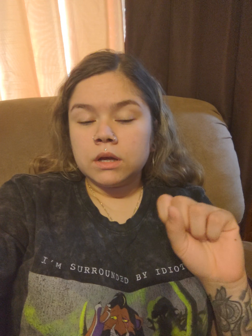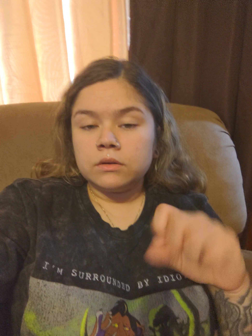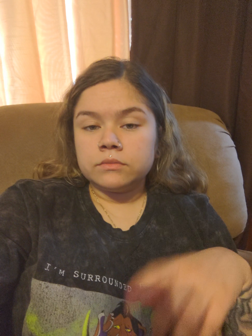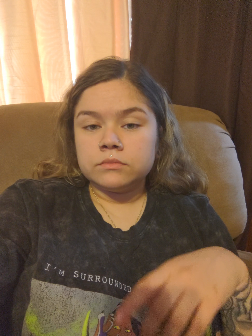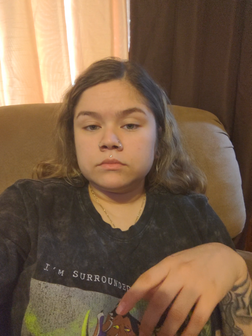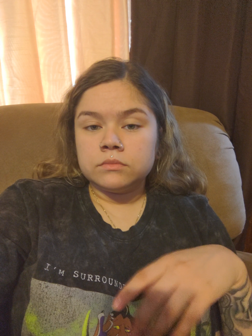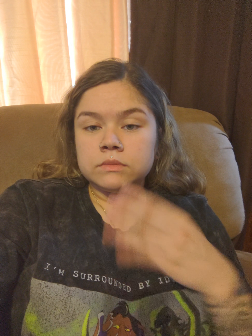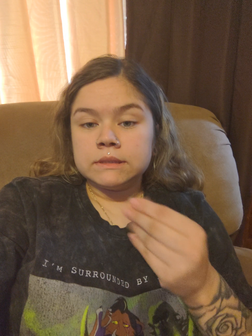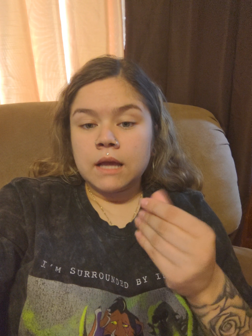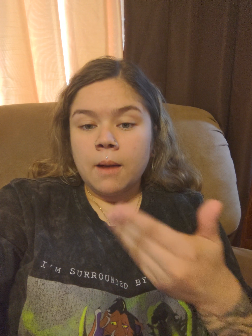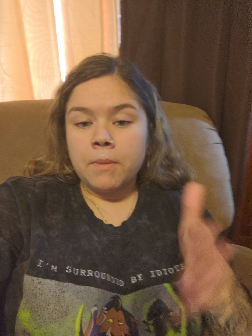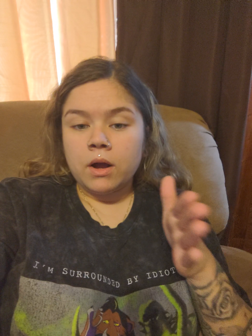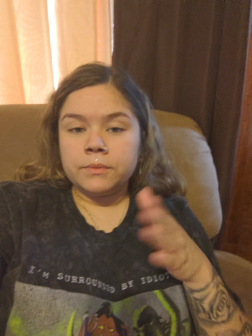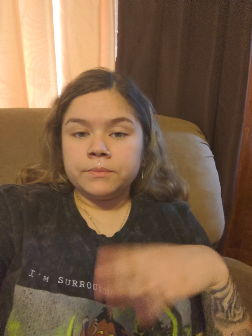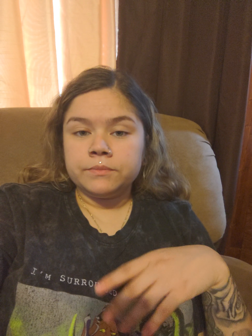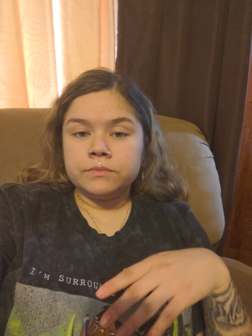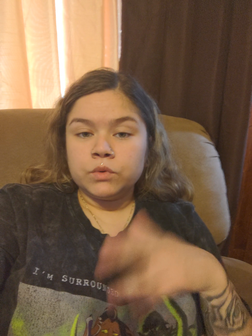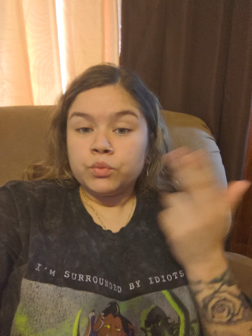sandbox